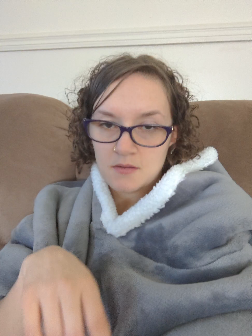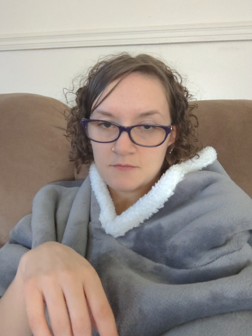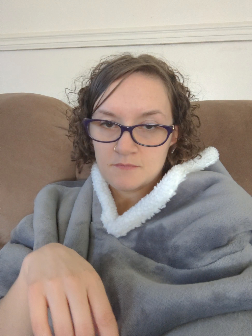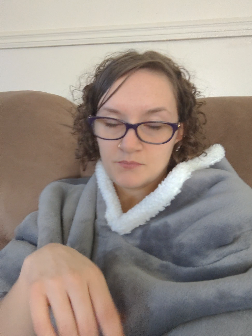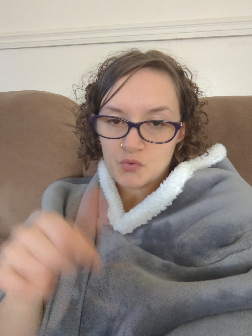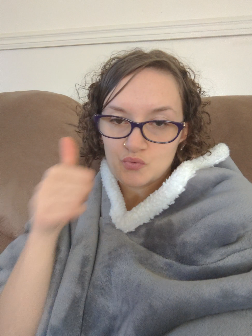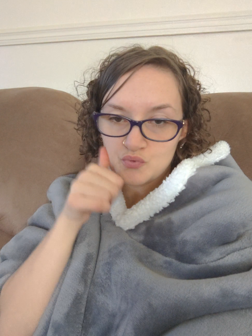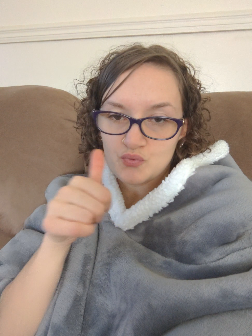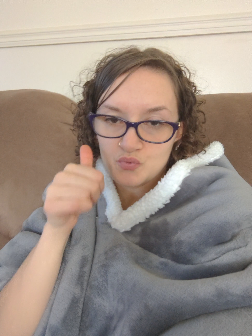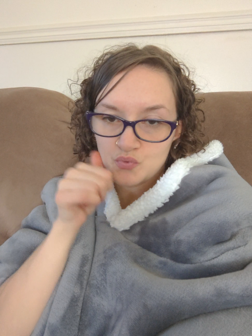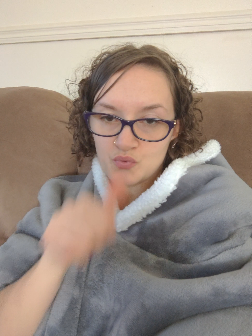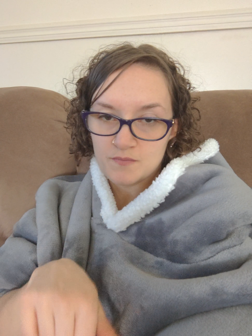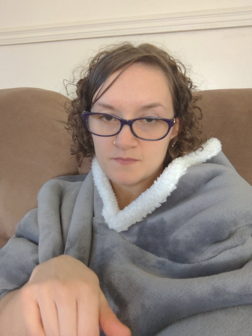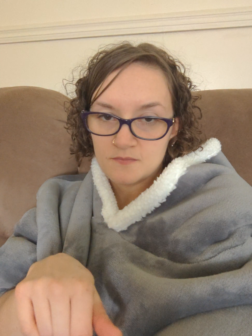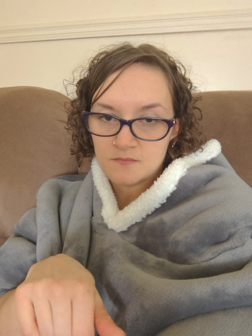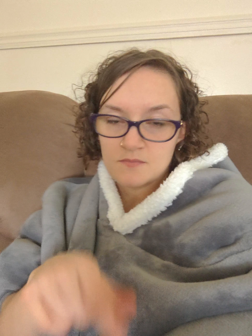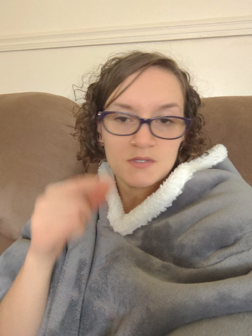girl